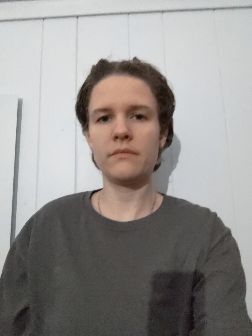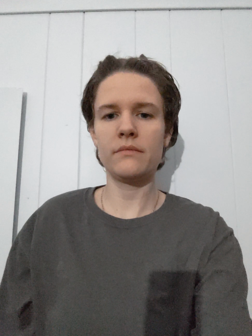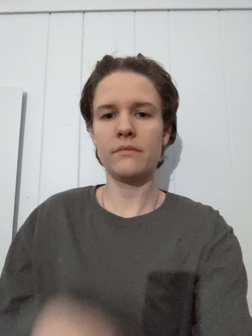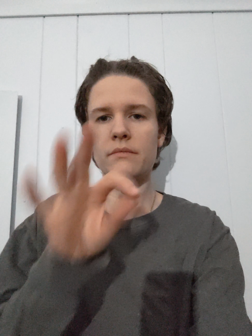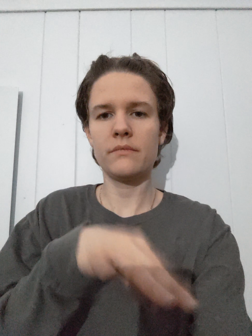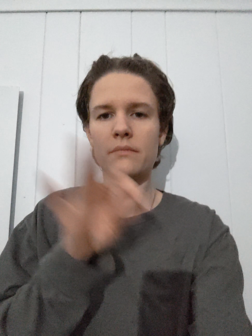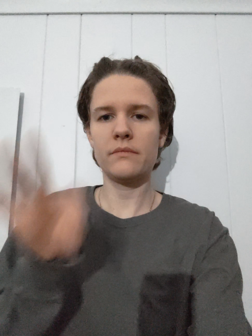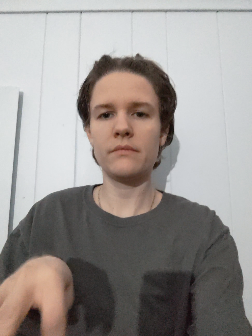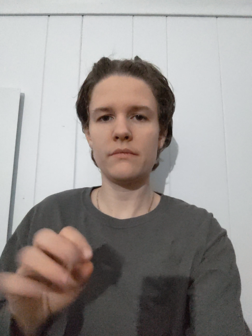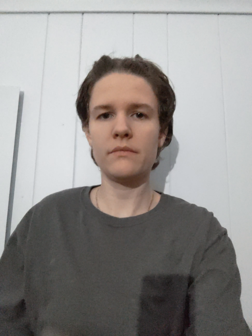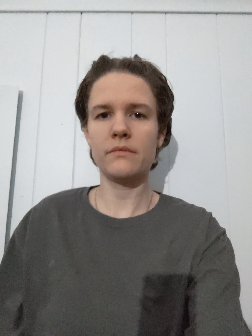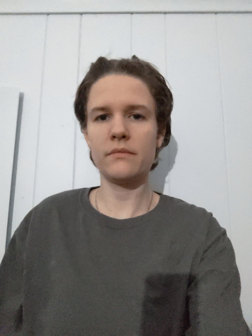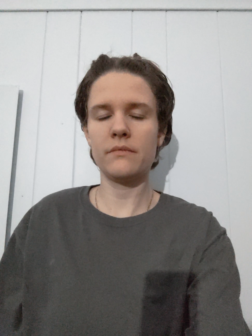french fries